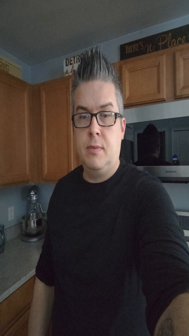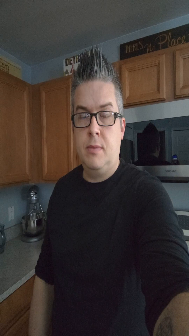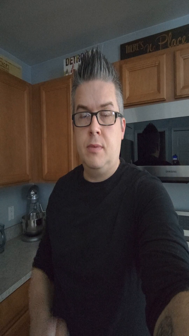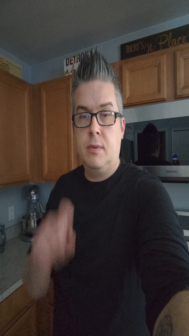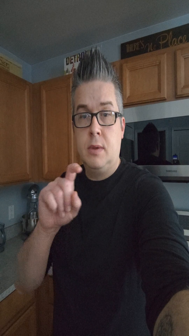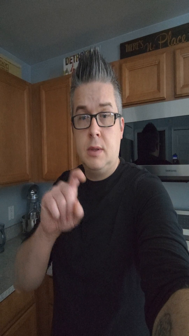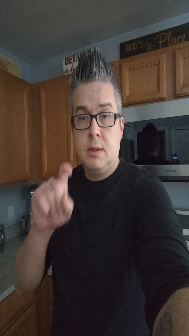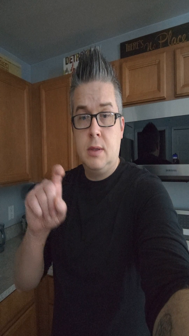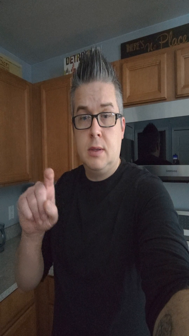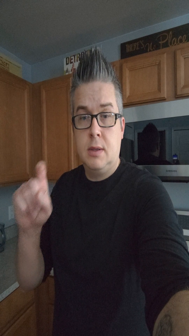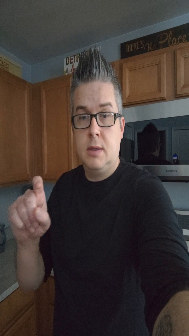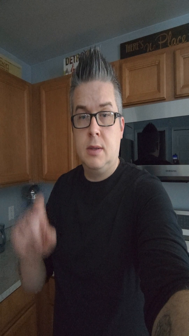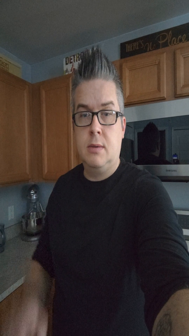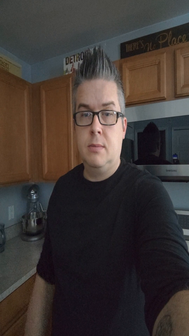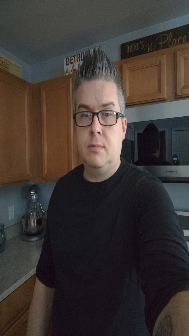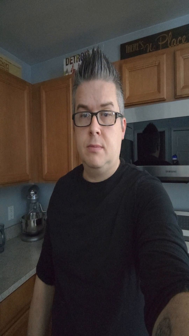closet